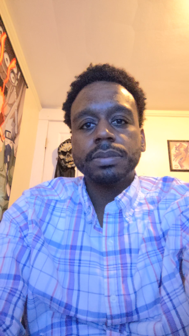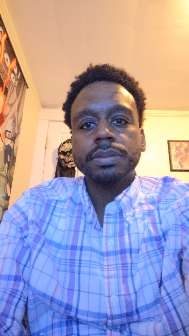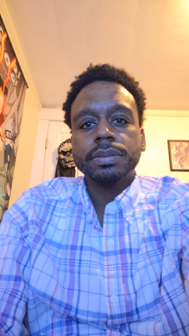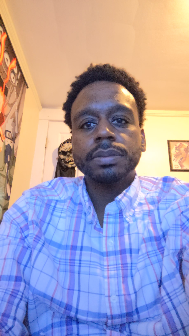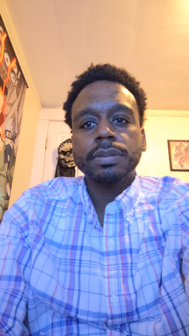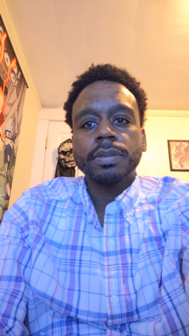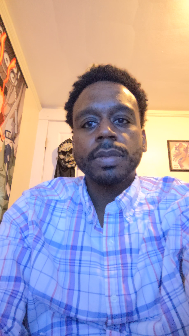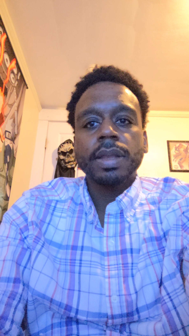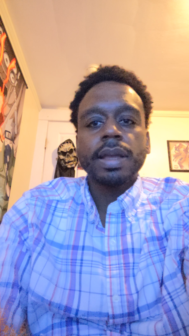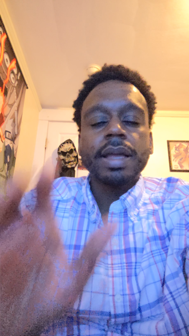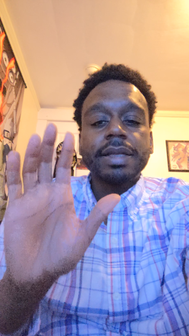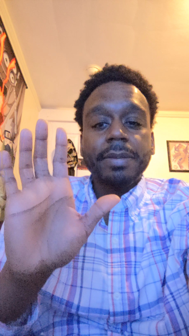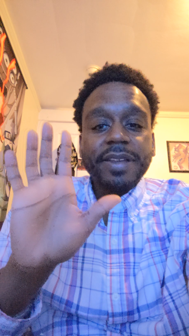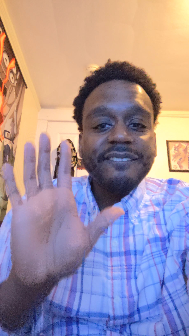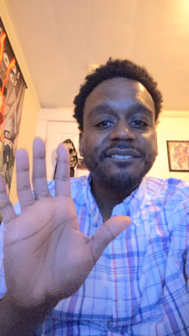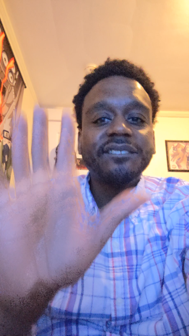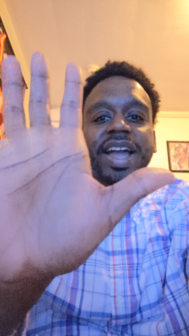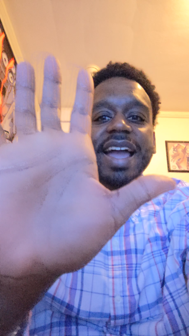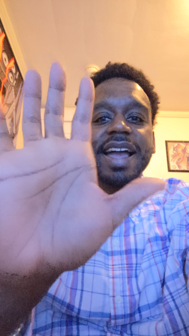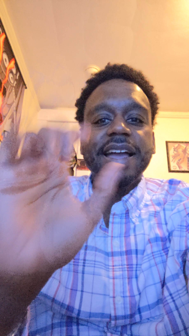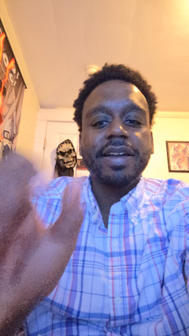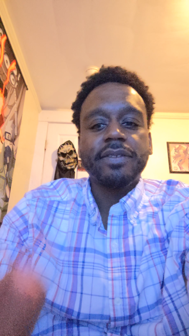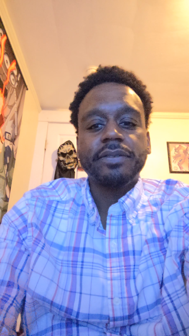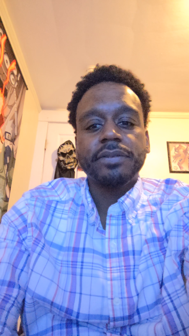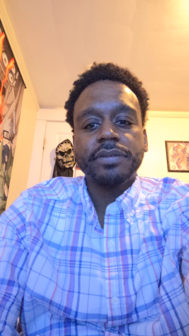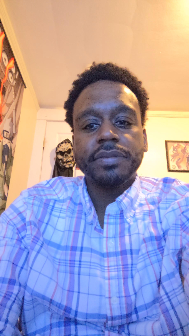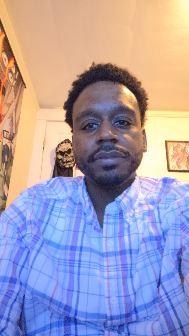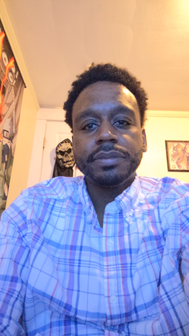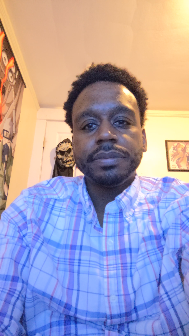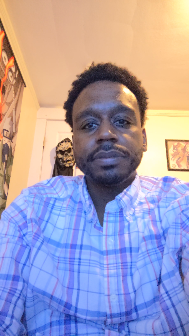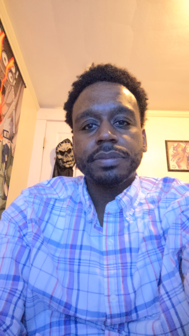give me five